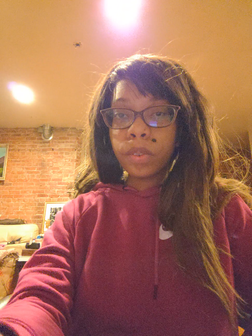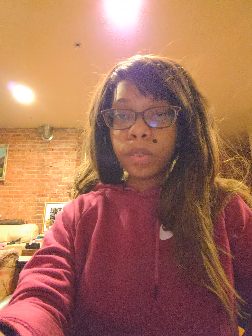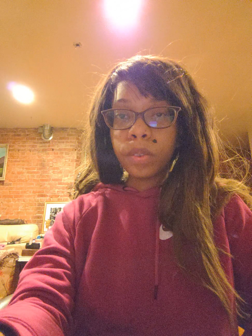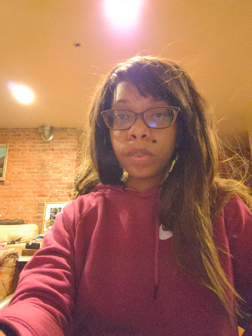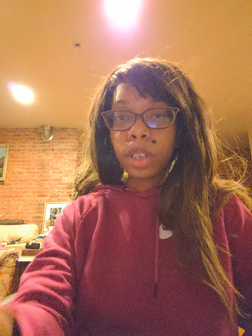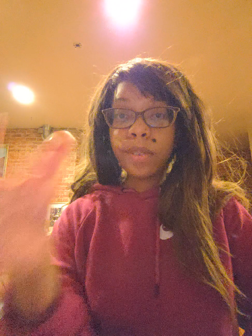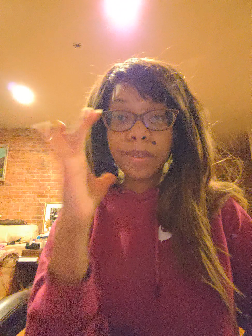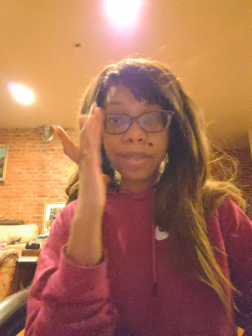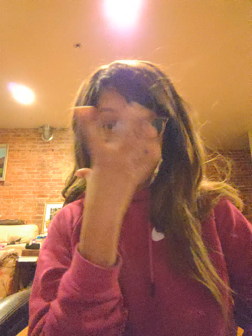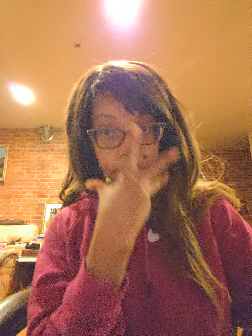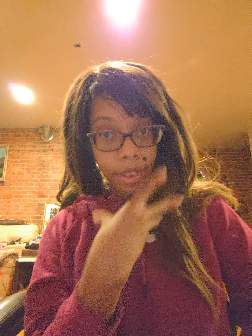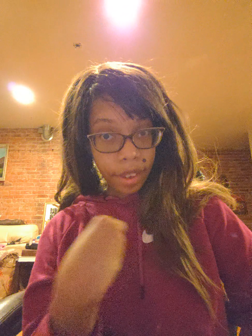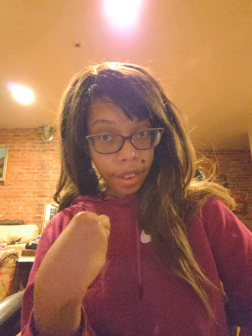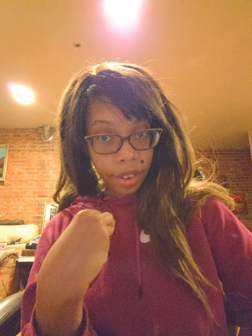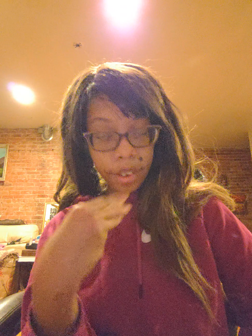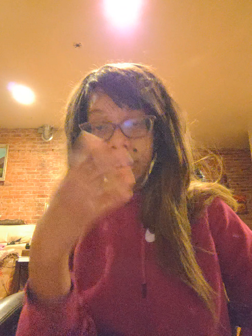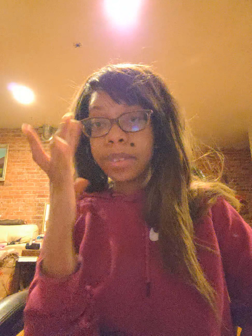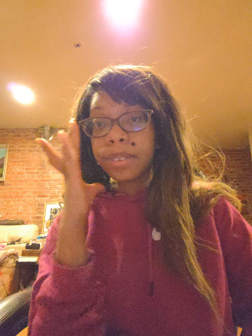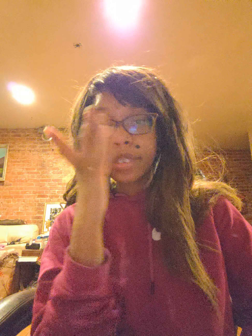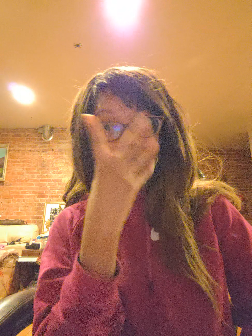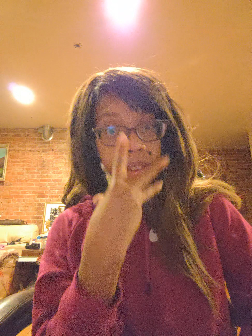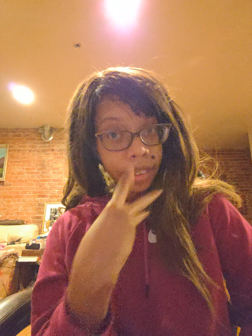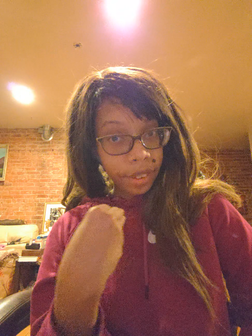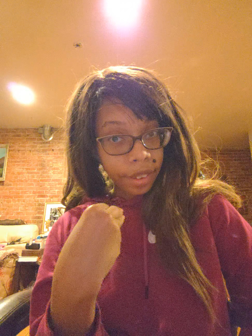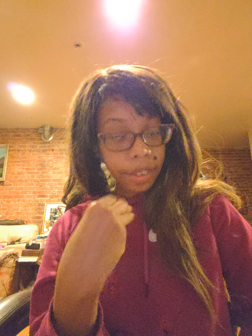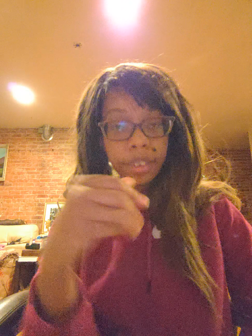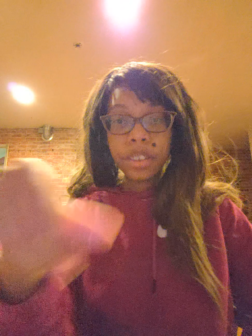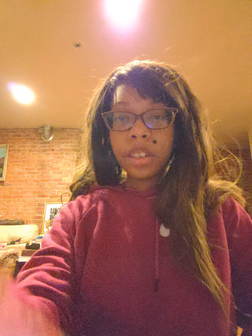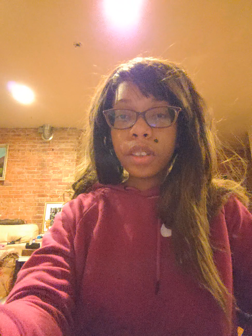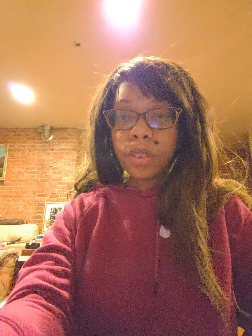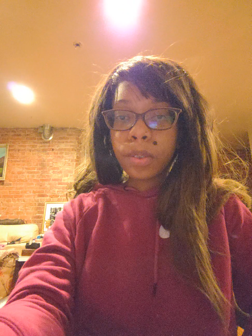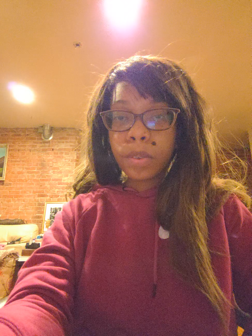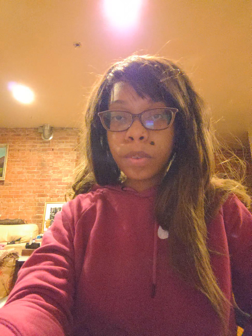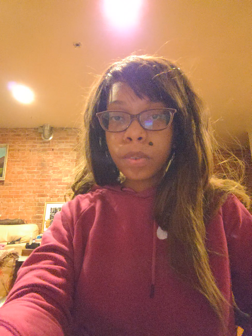pretty